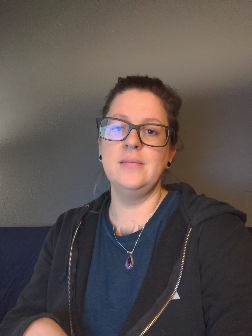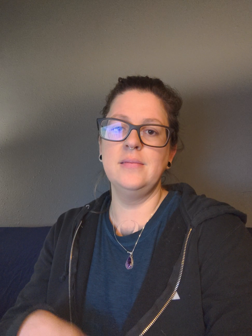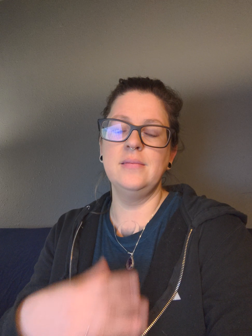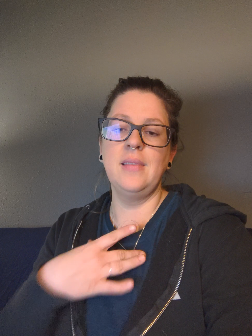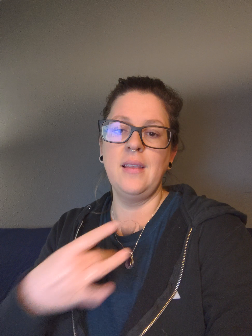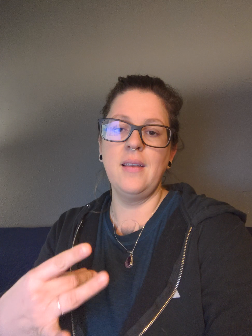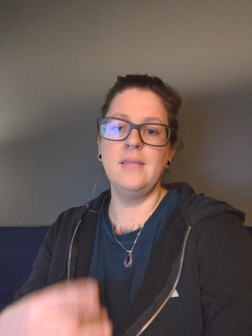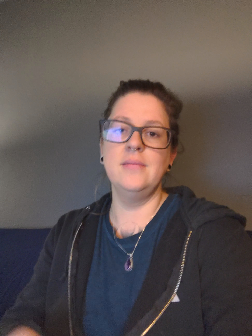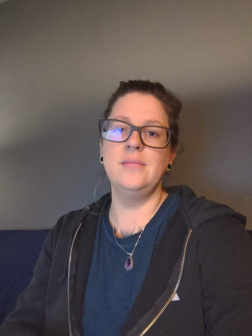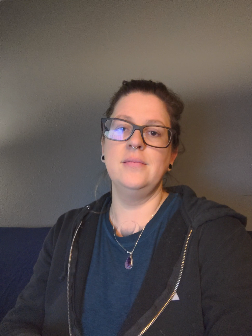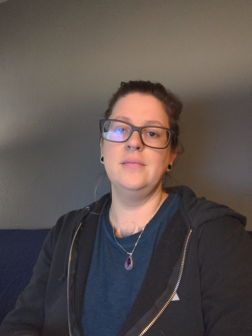like